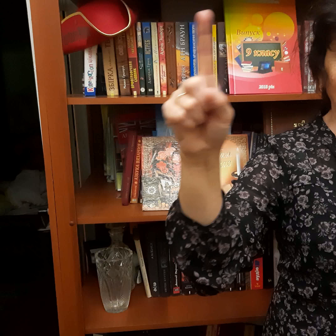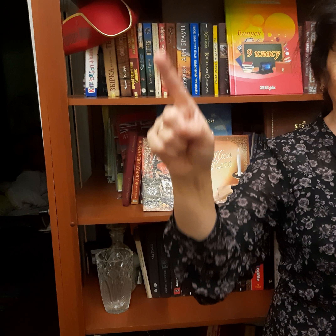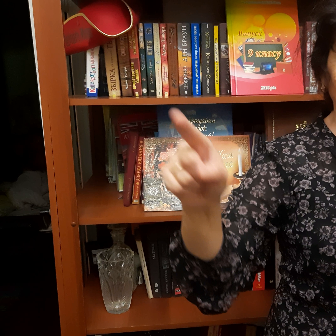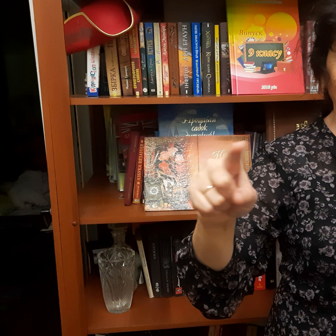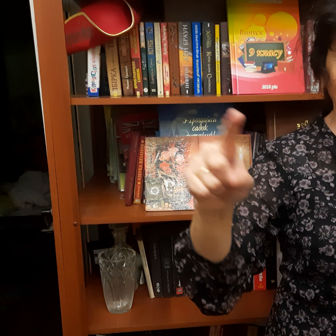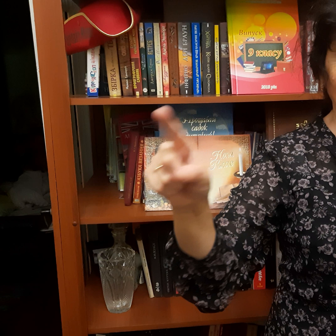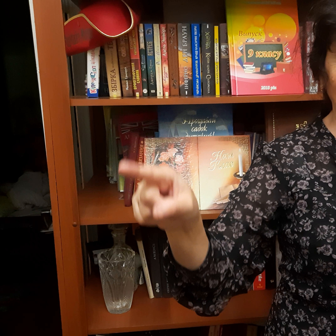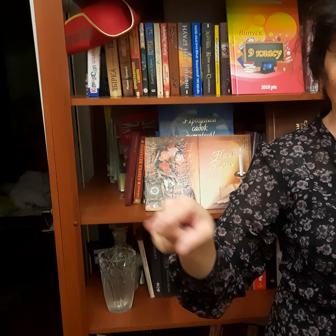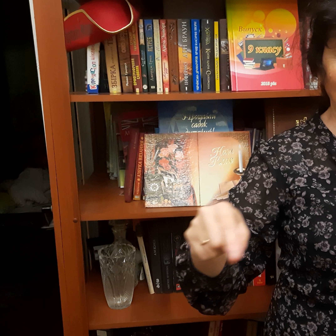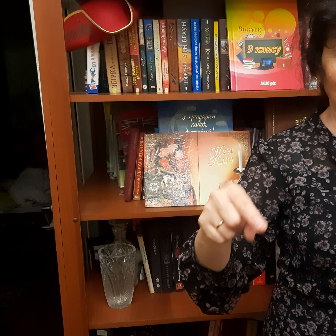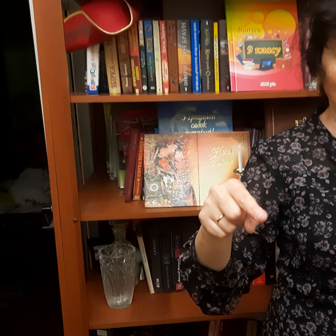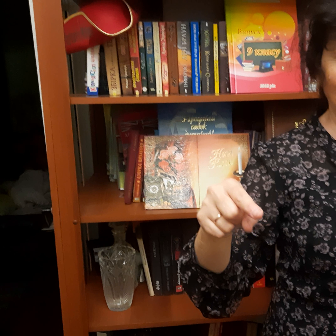З